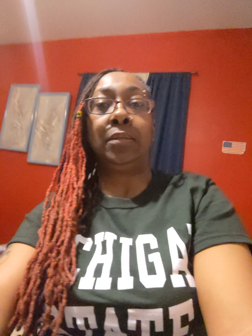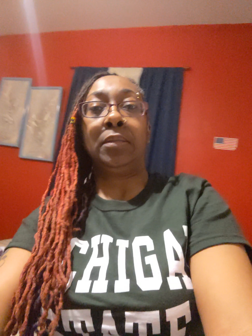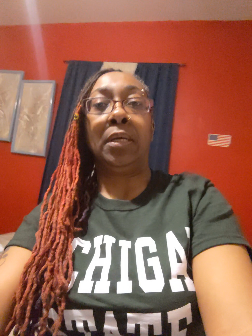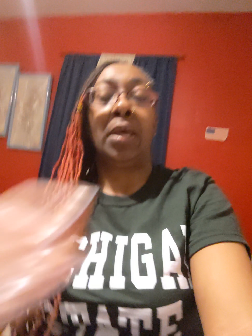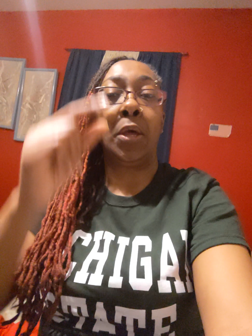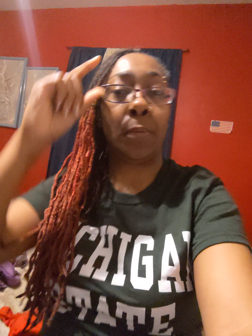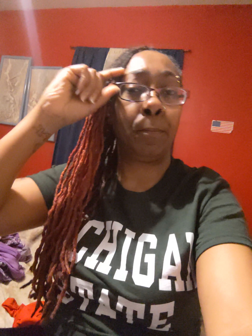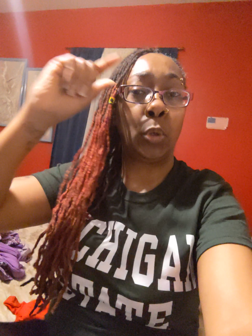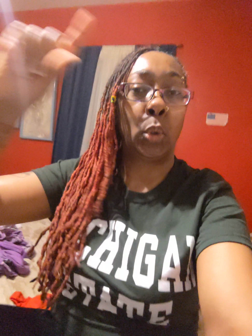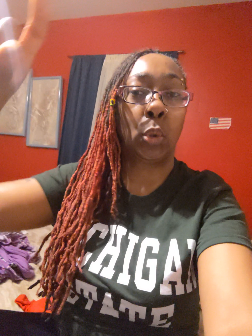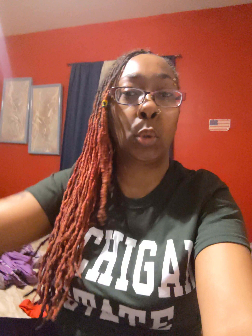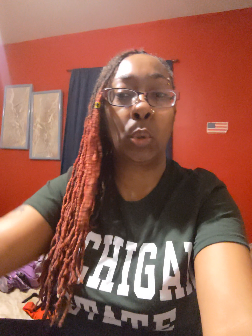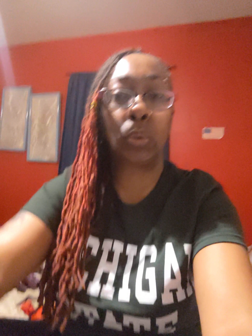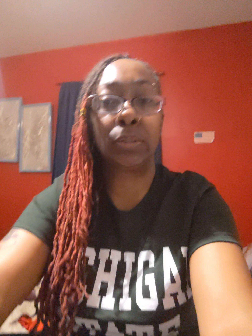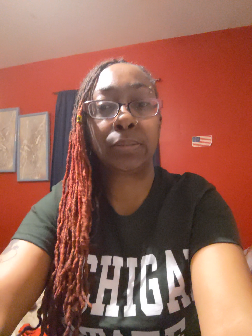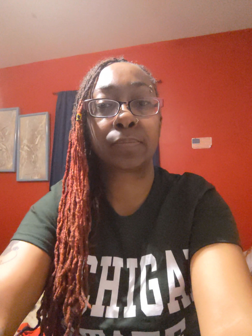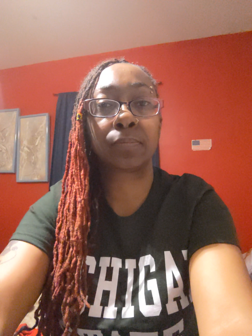moon